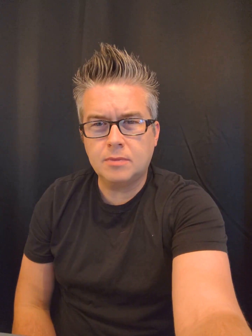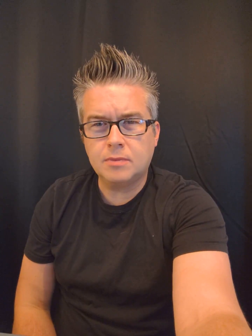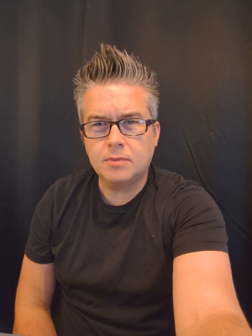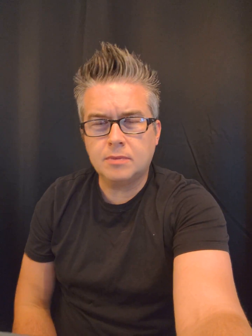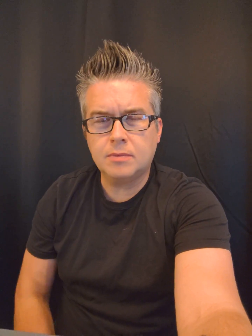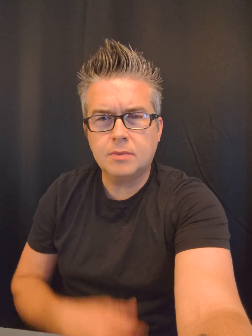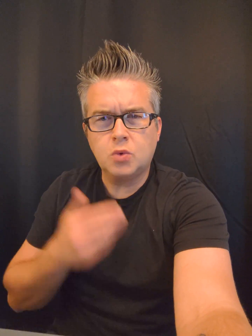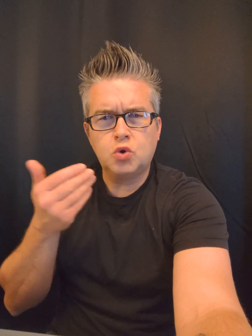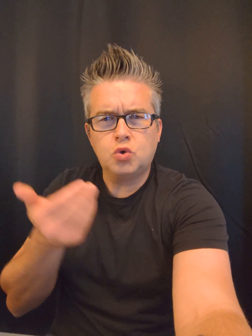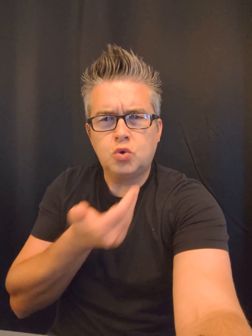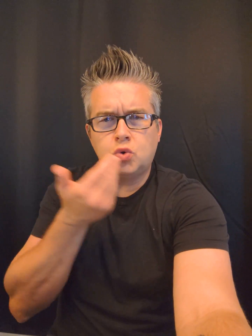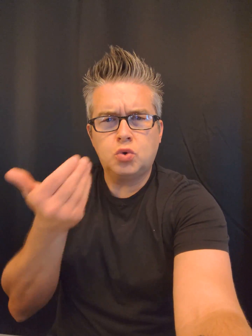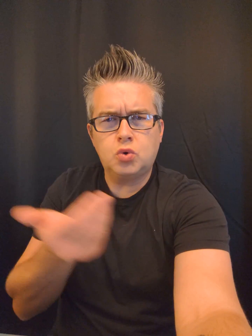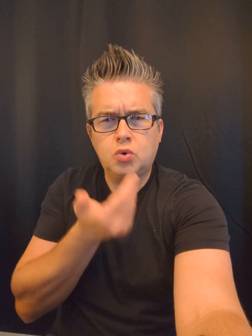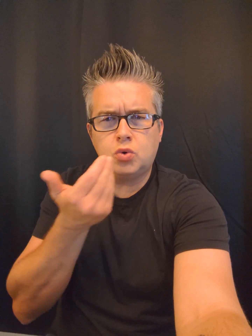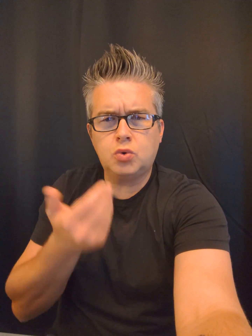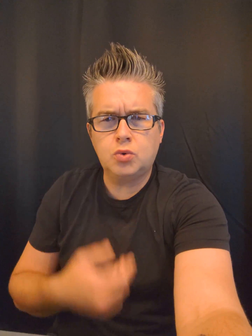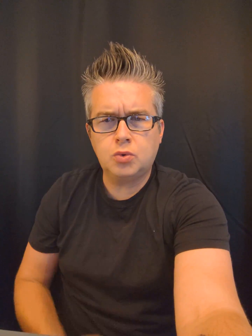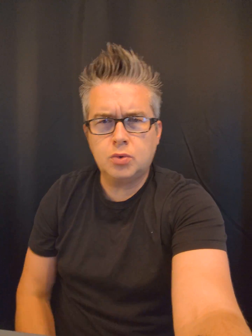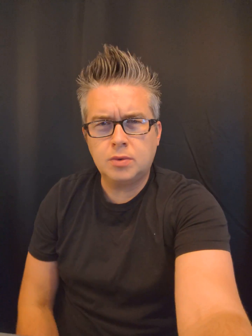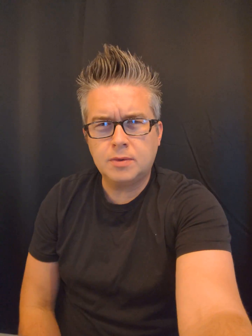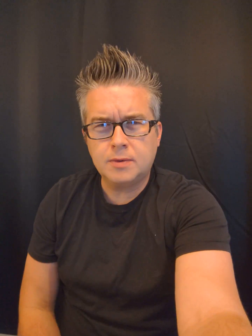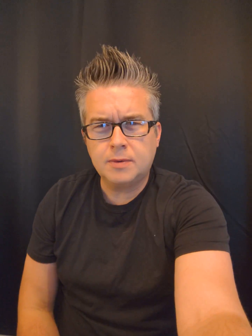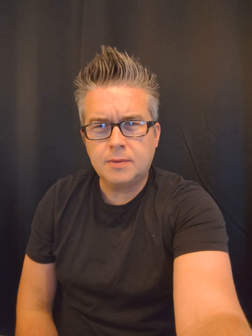new